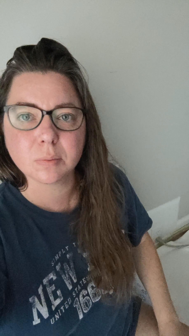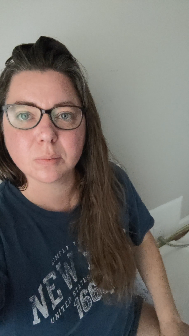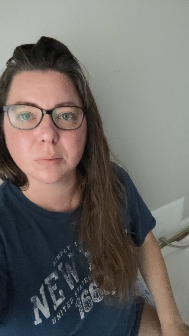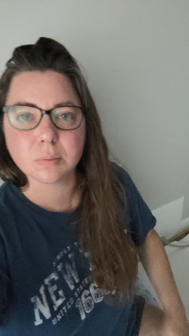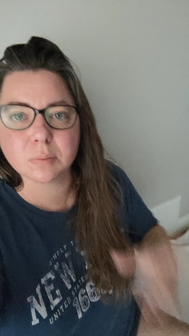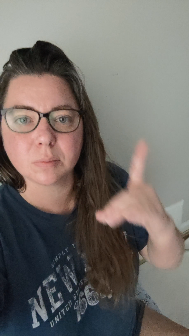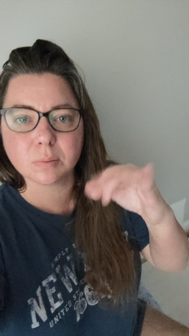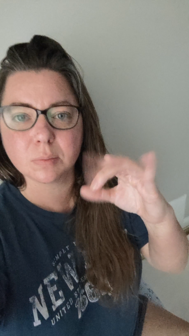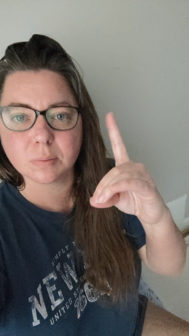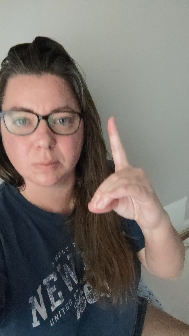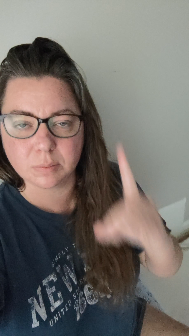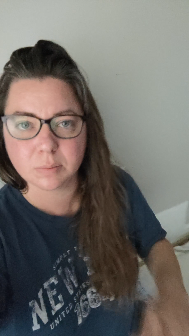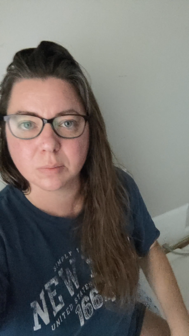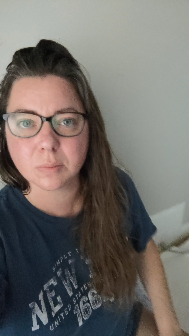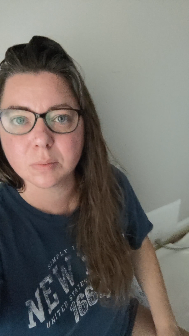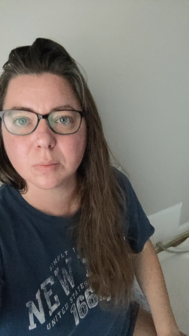did